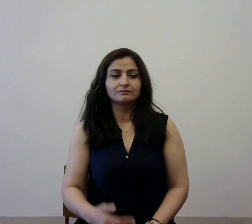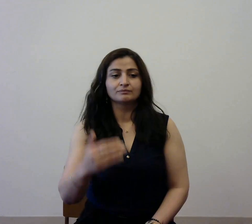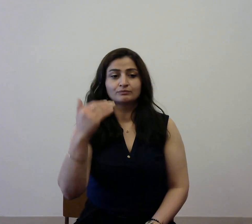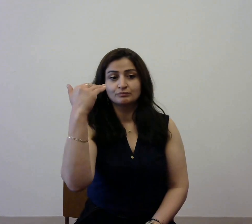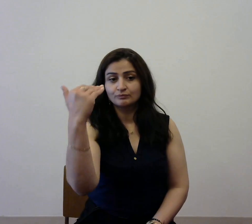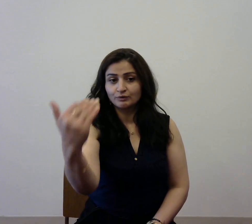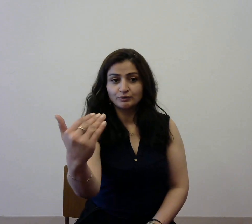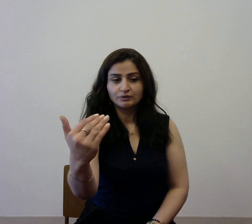siz